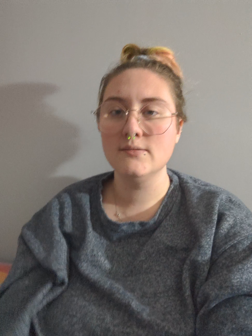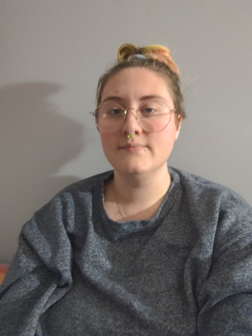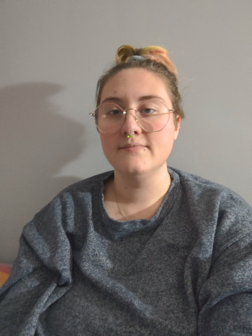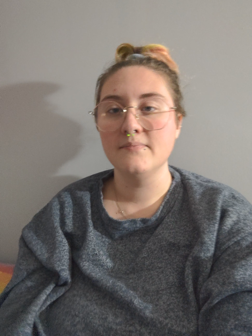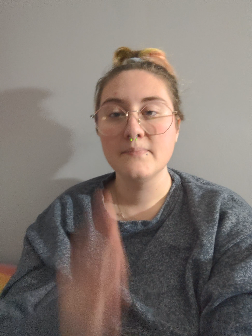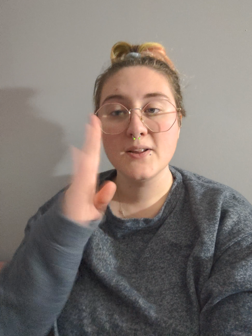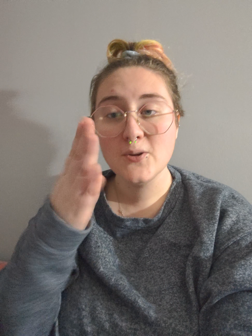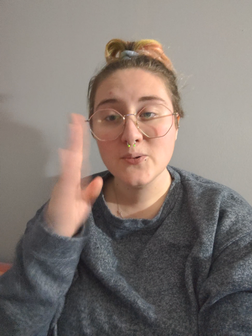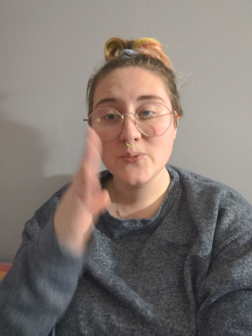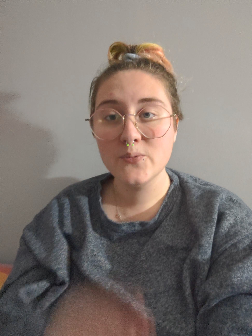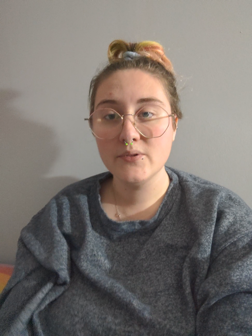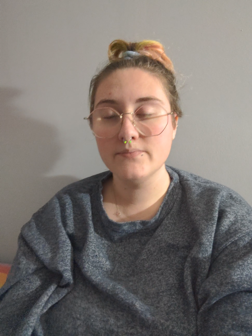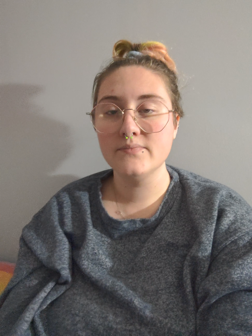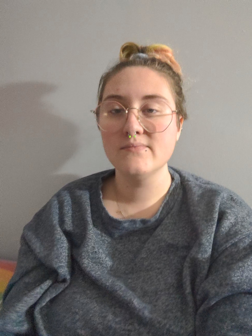blue